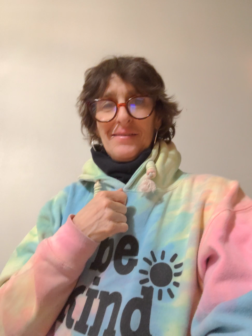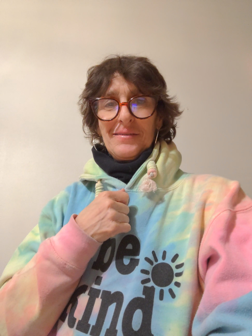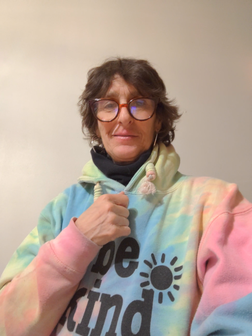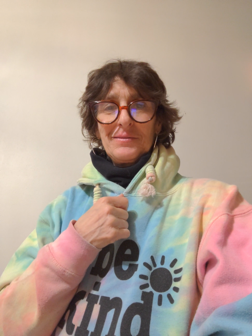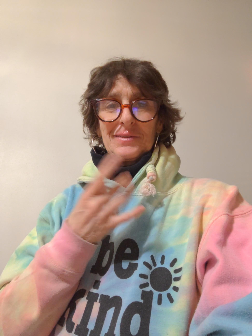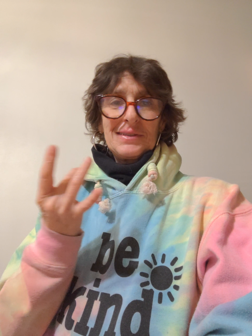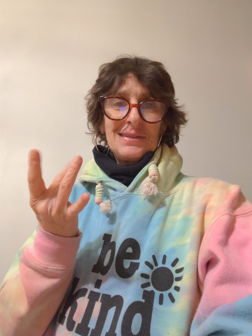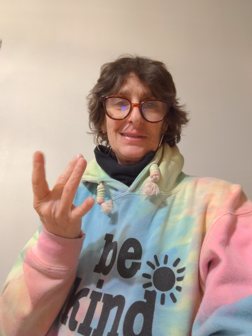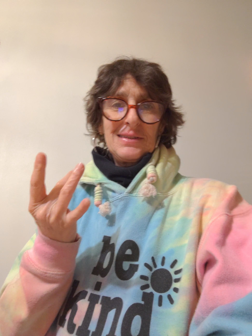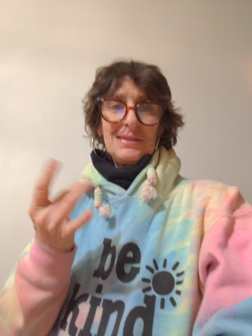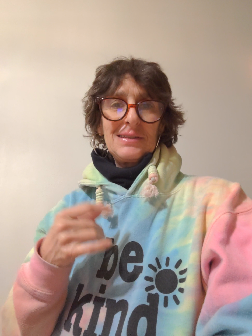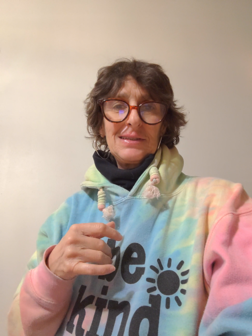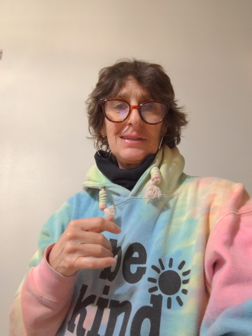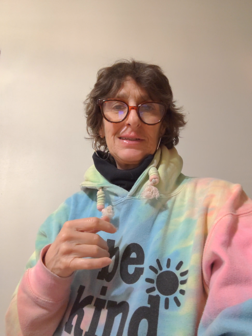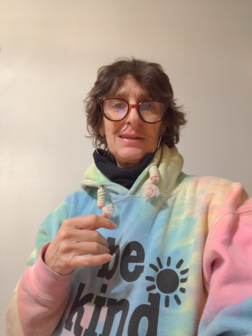sticky